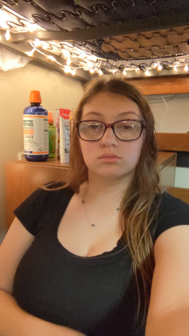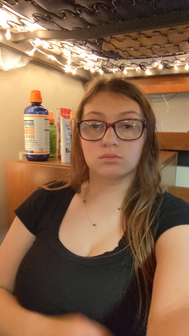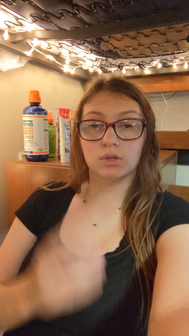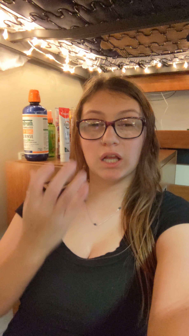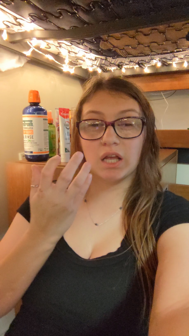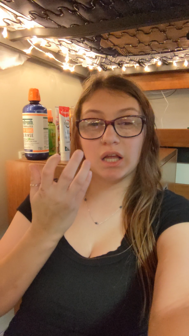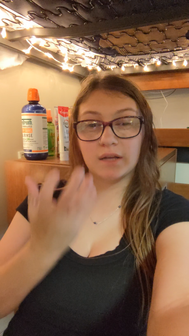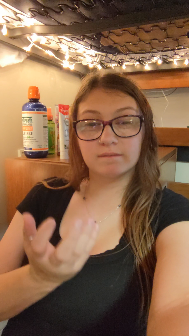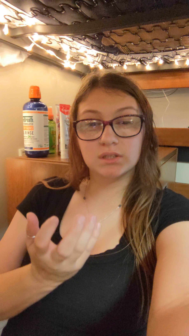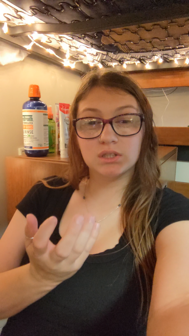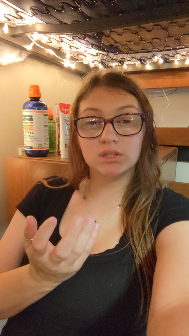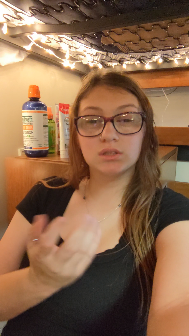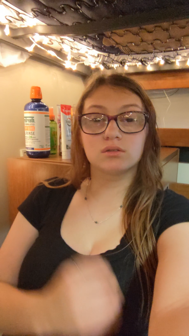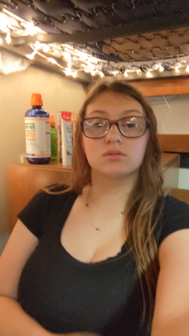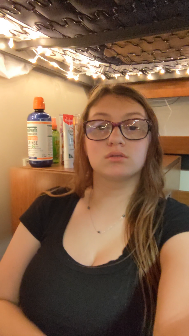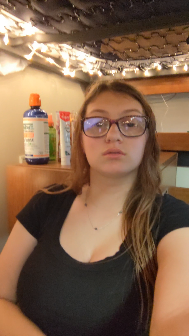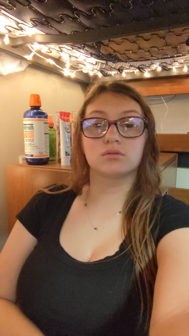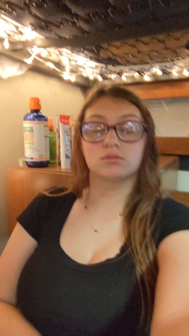heavy